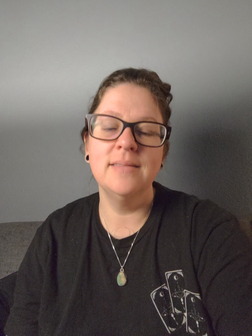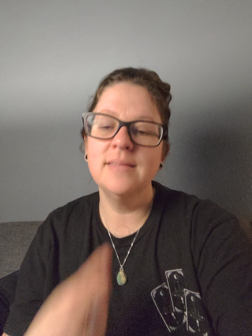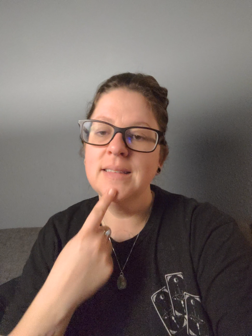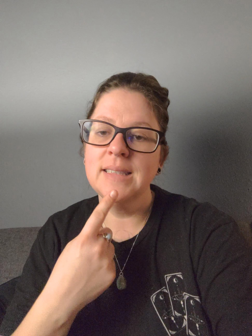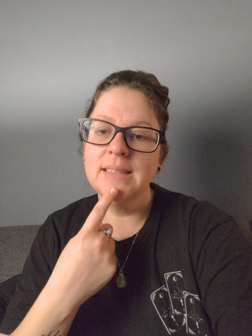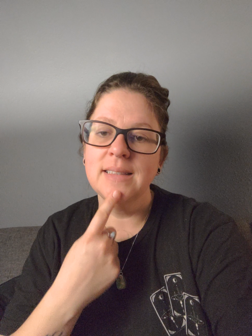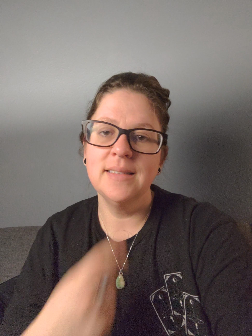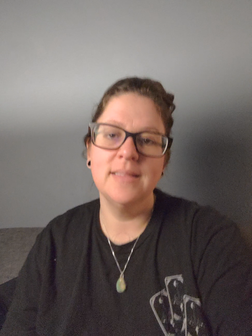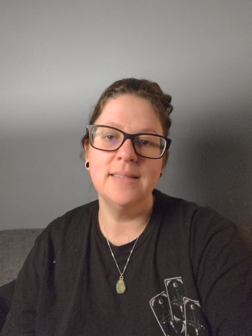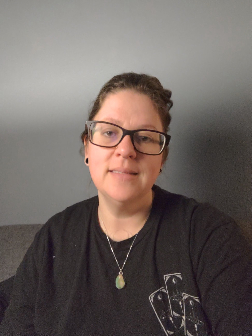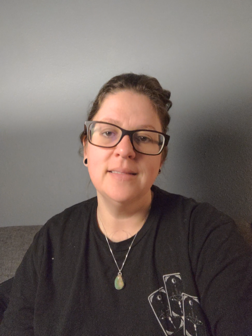say